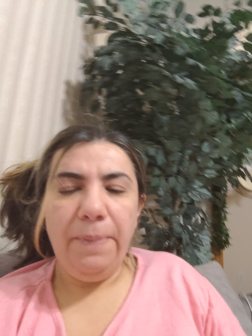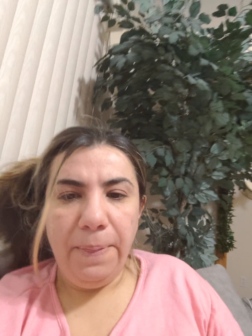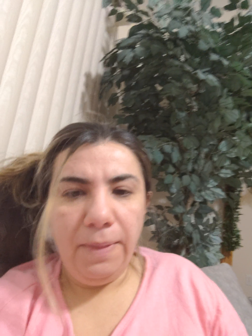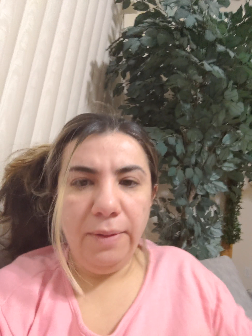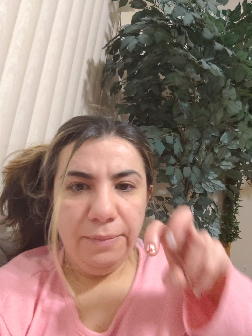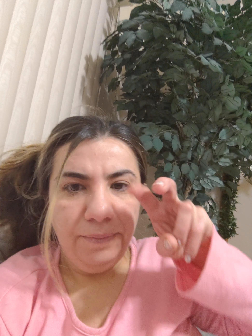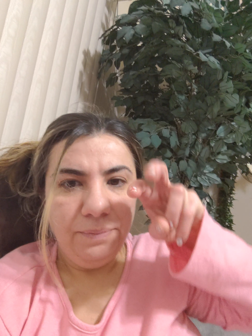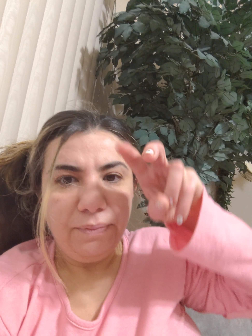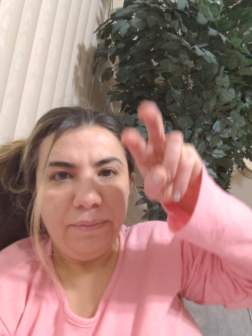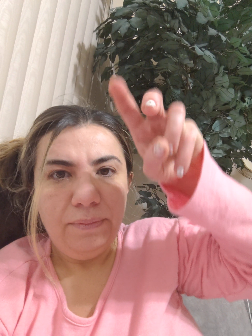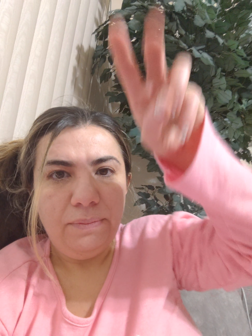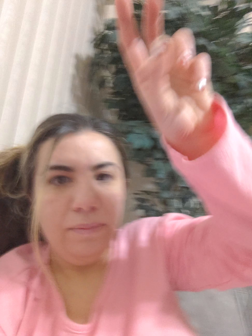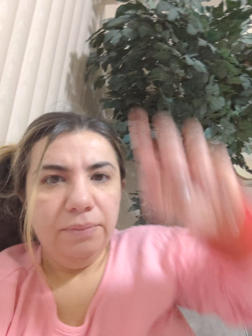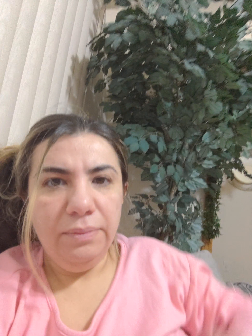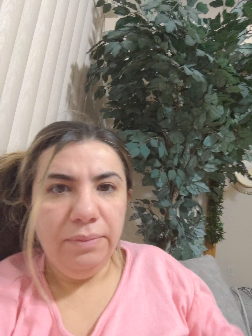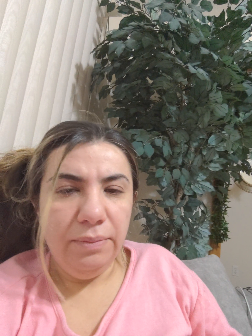stairs